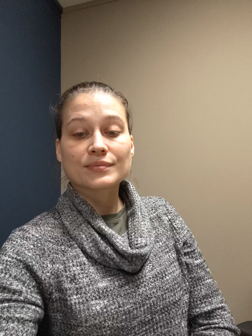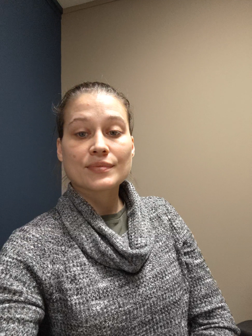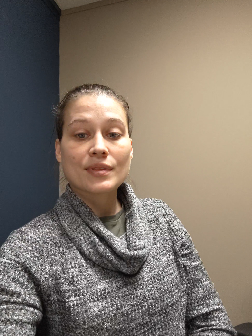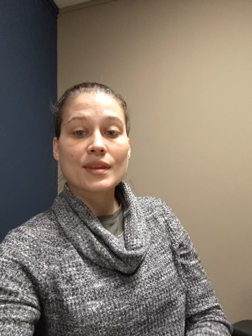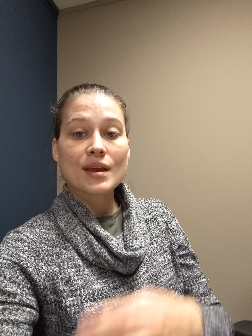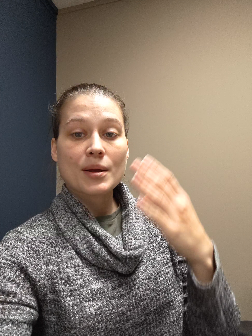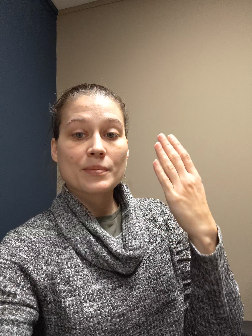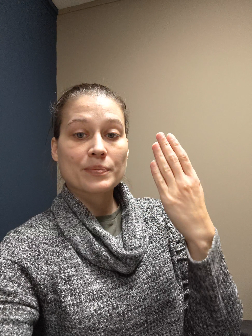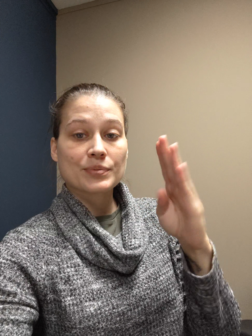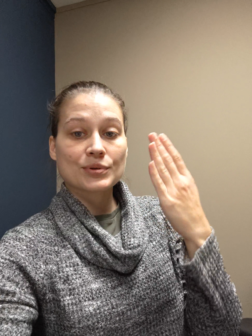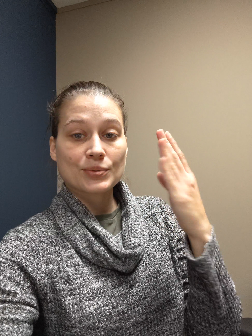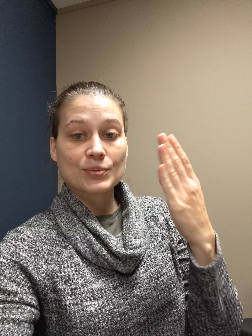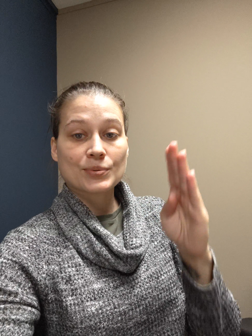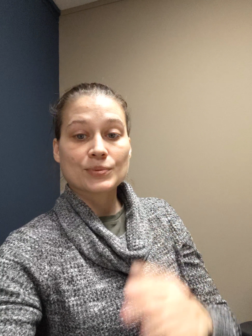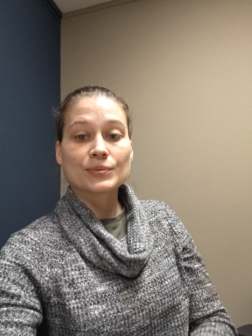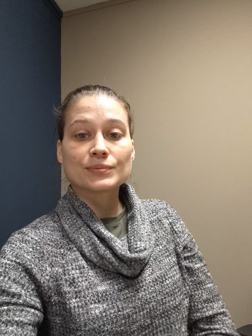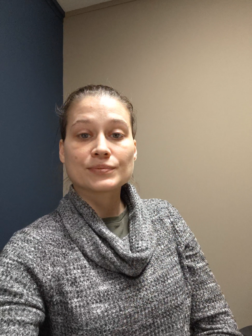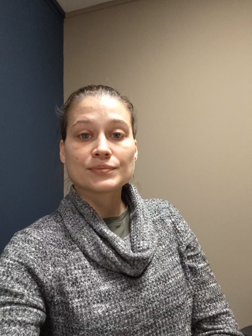blue